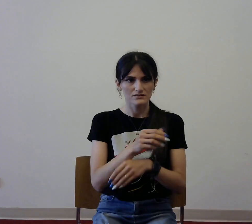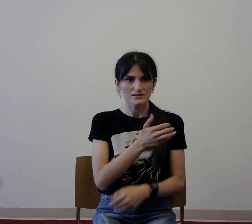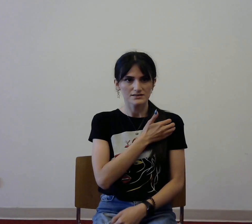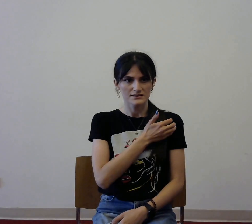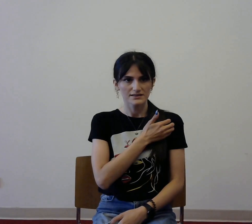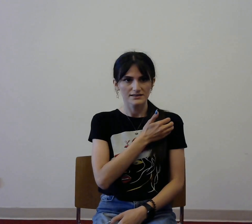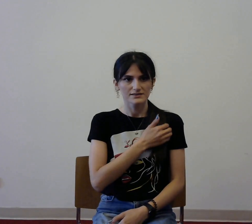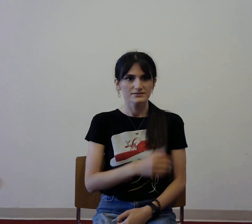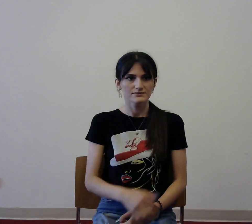istəmək